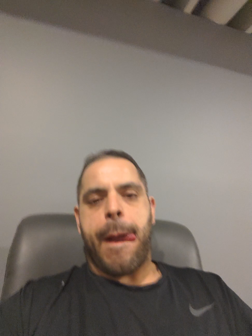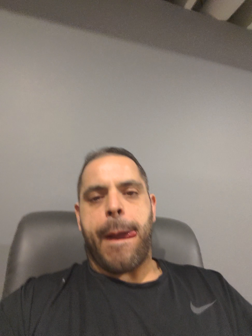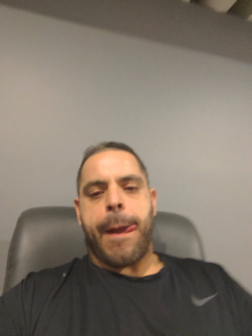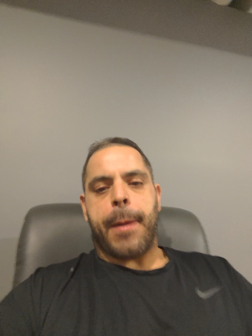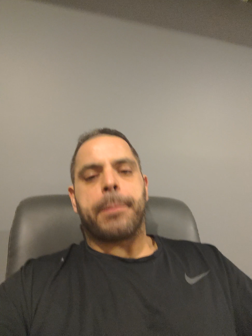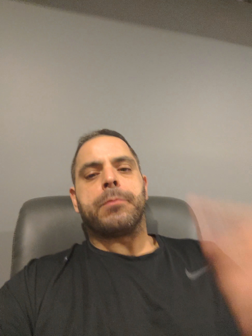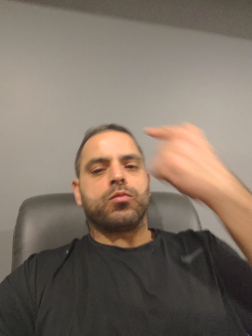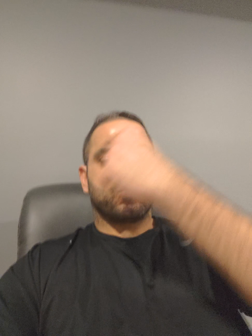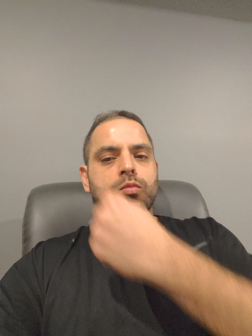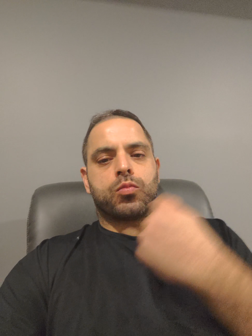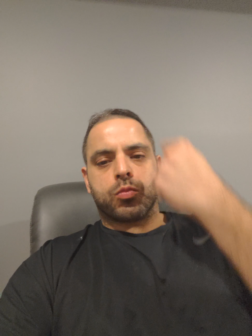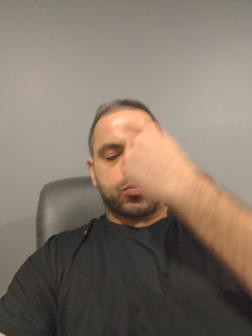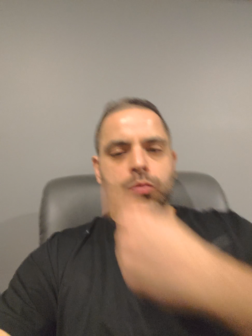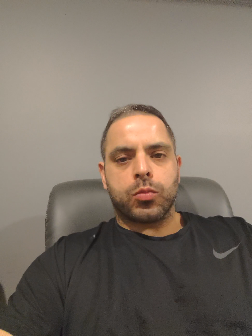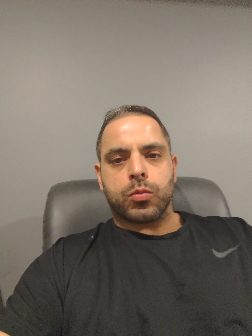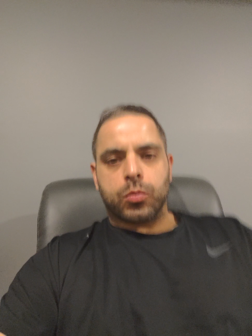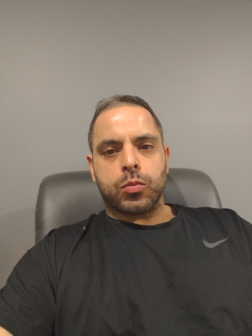face